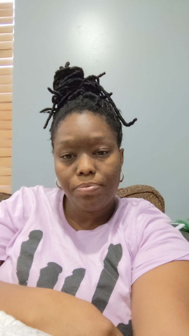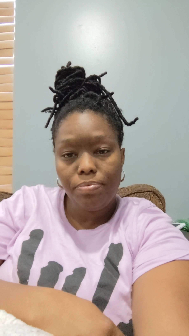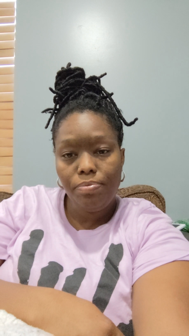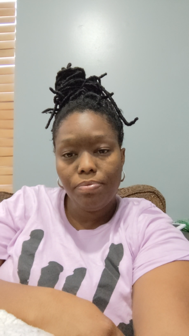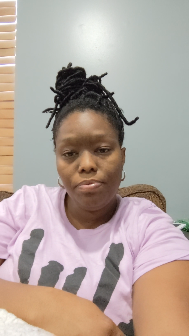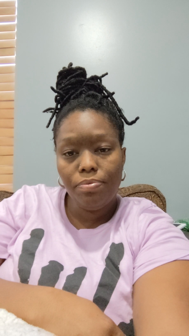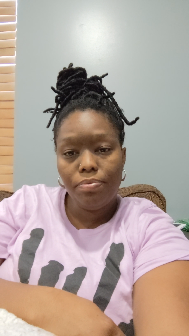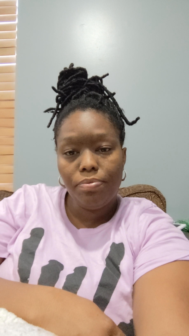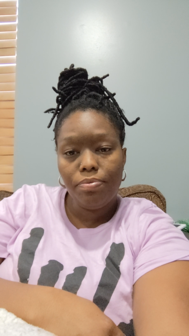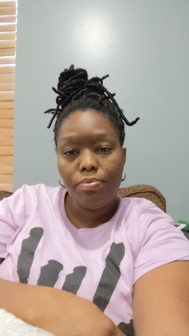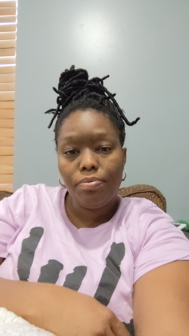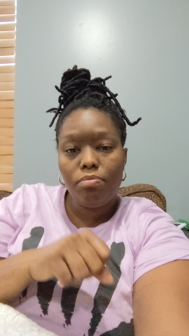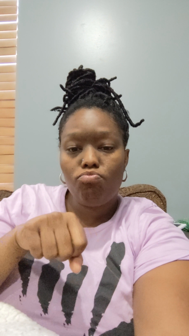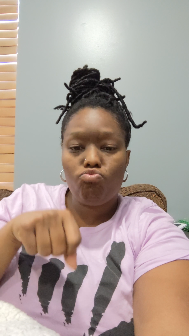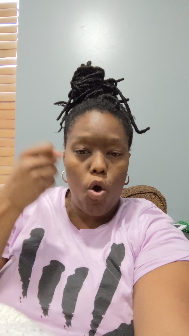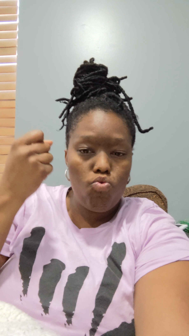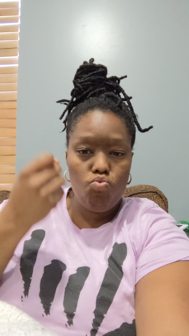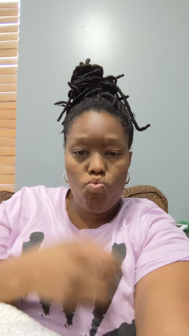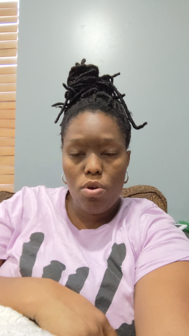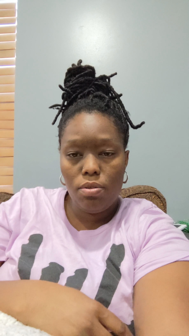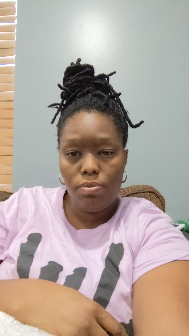broken